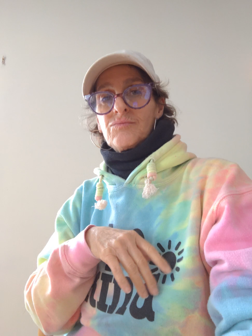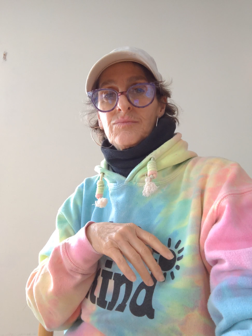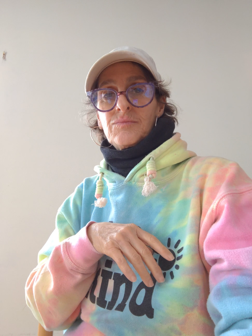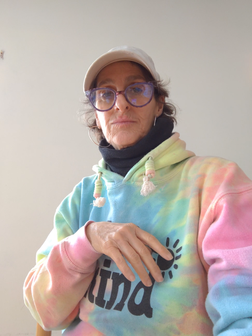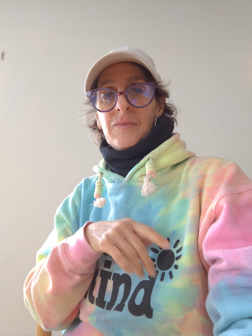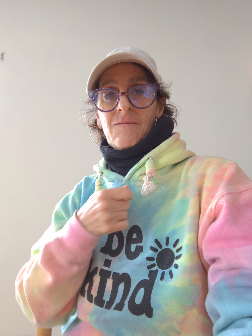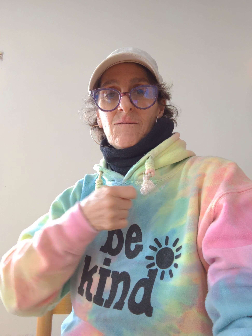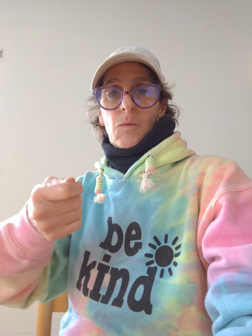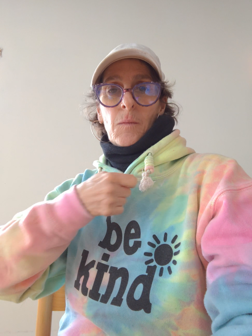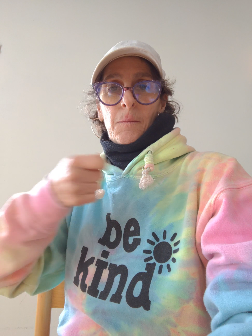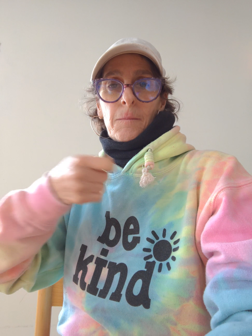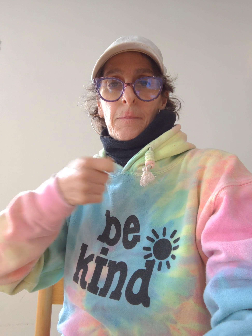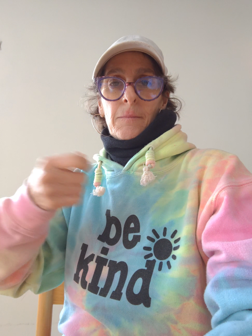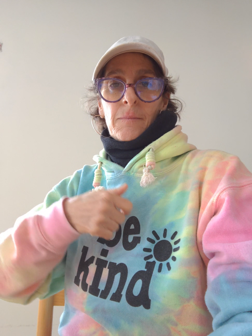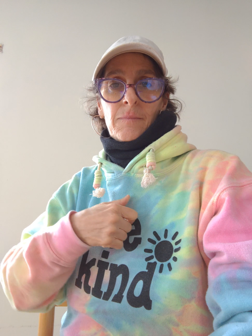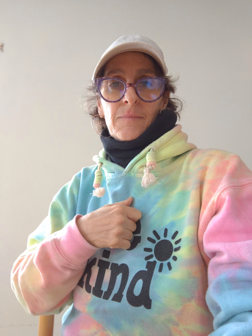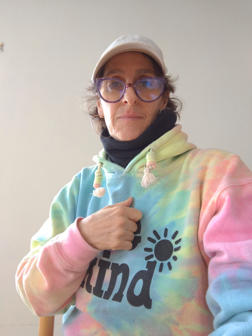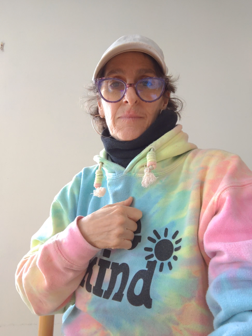vacuum